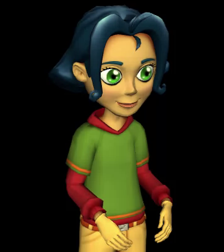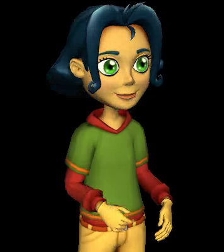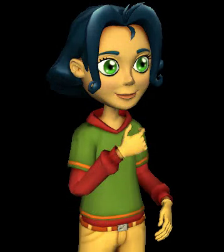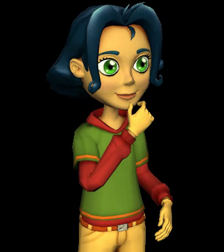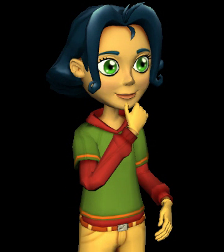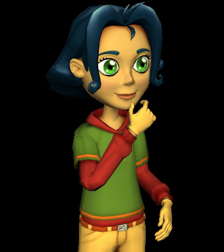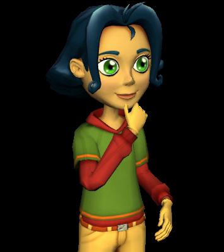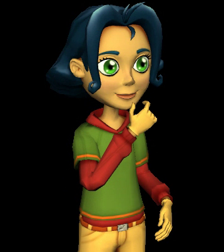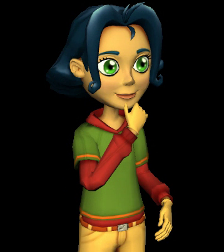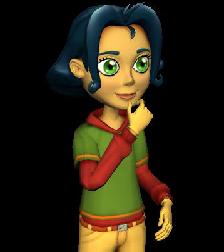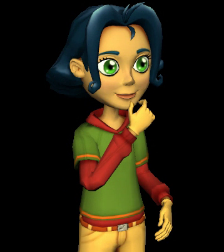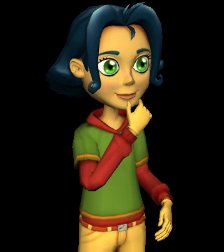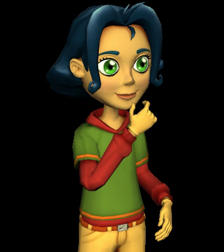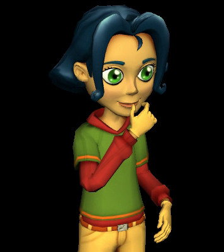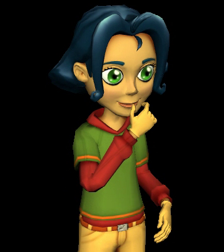إنجليترا